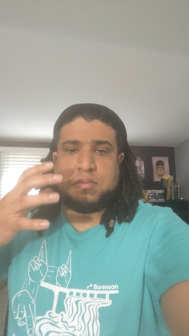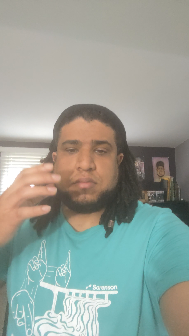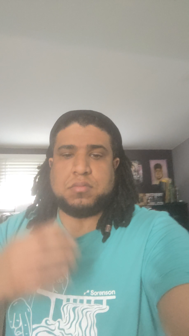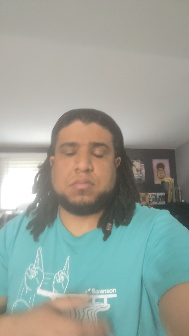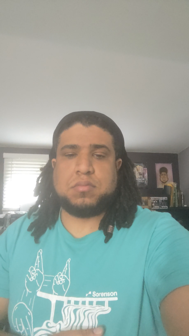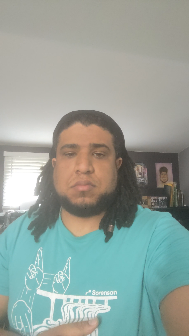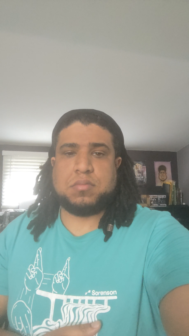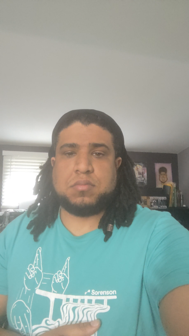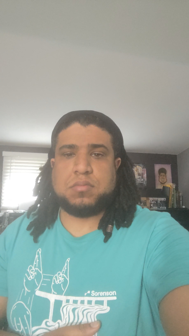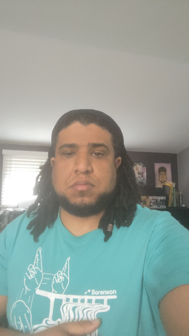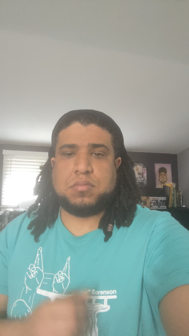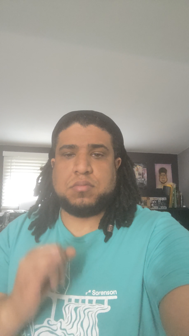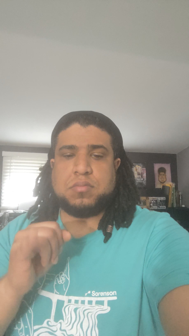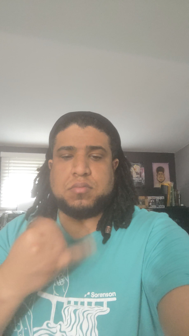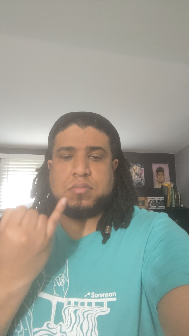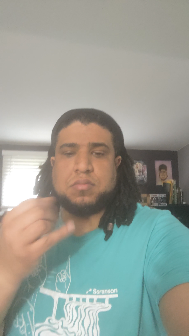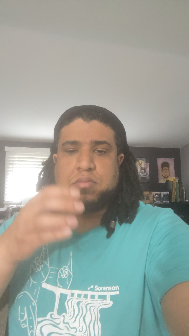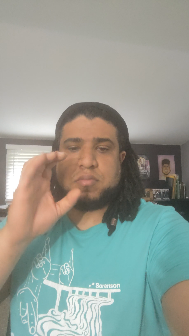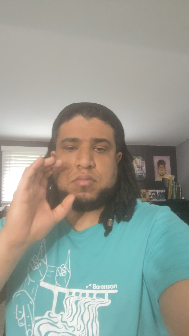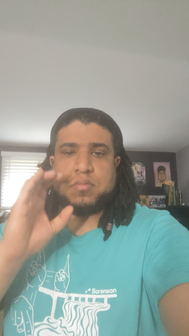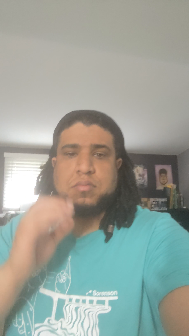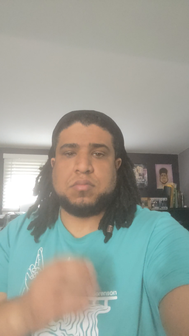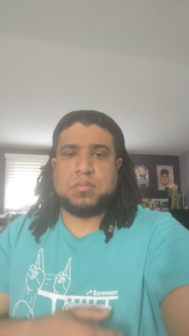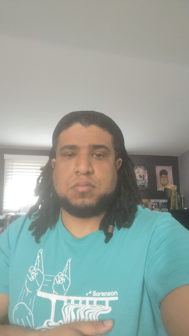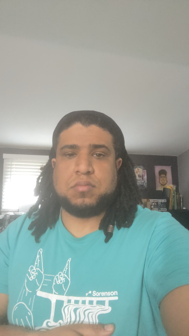juice